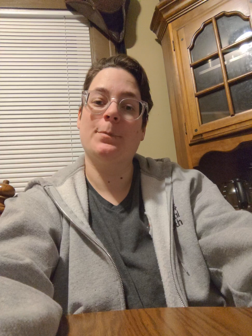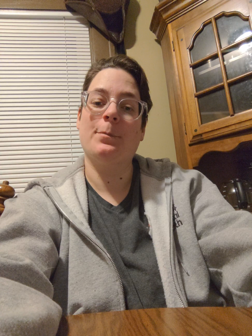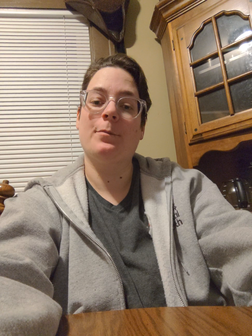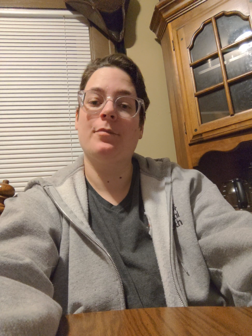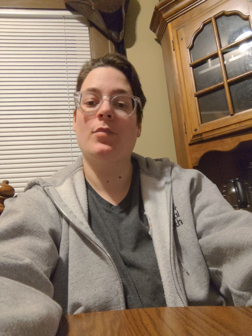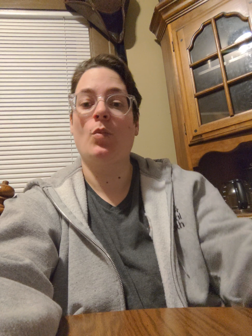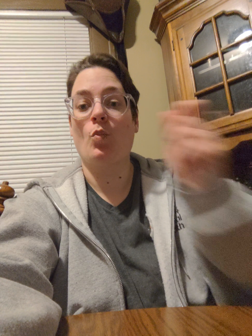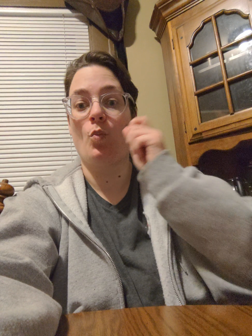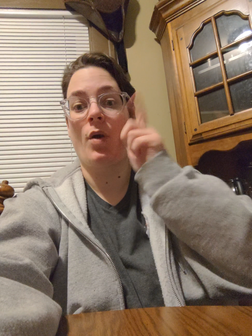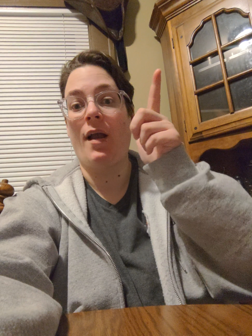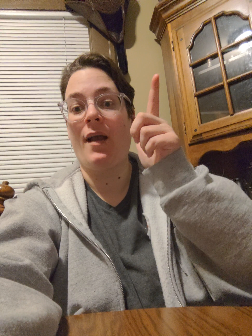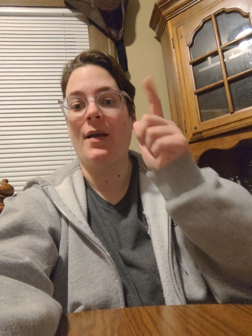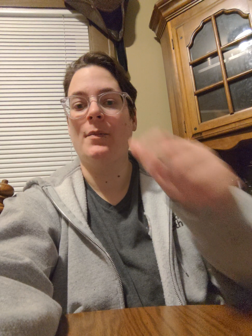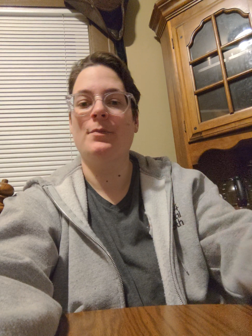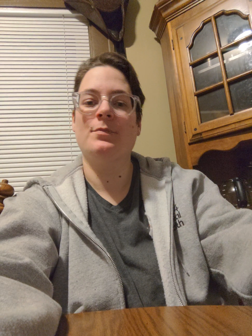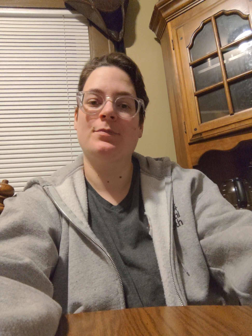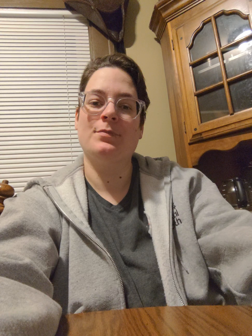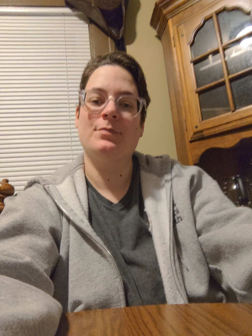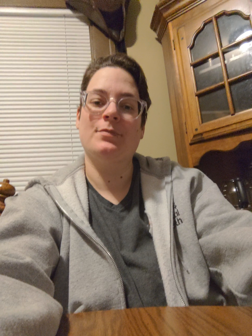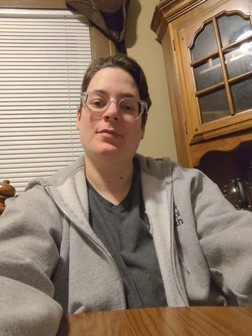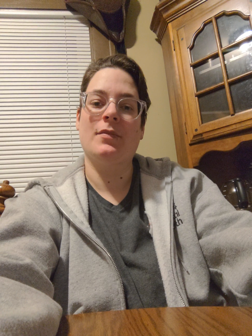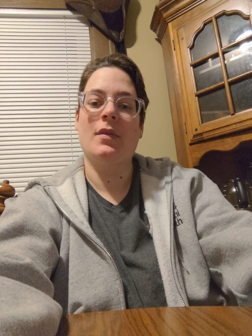awake